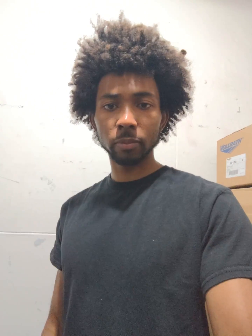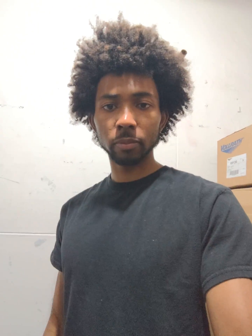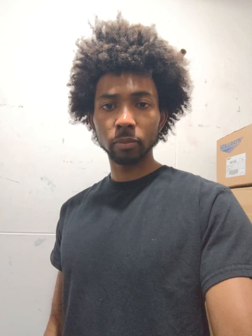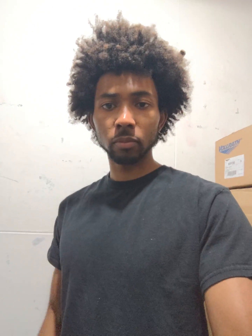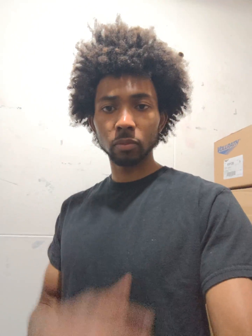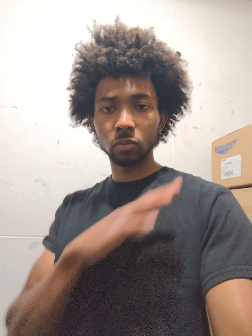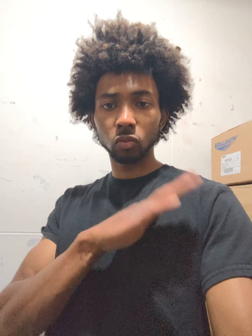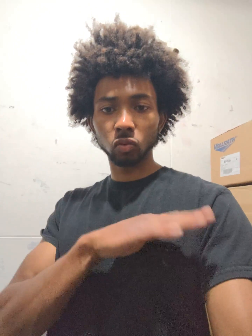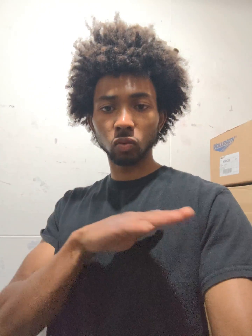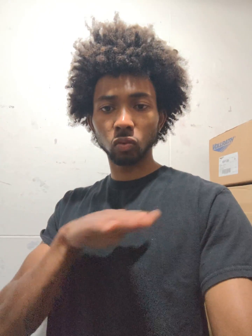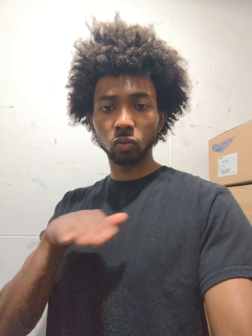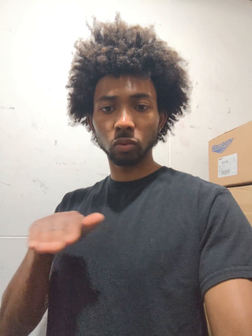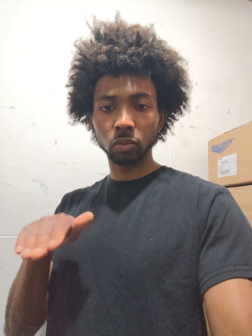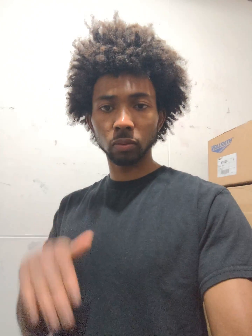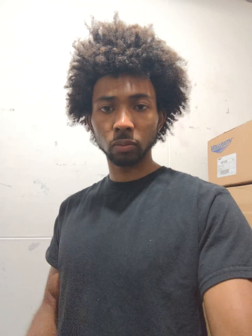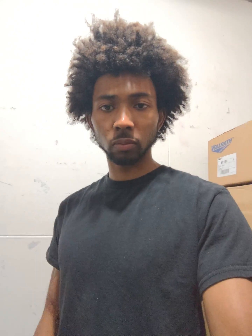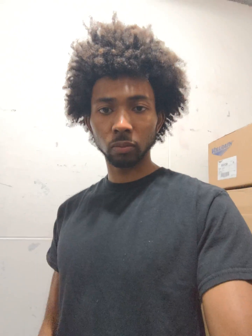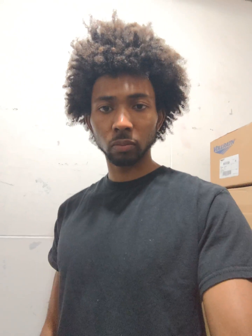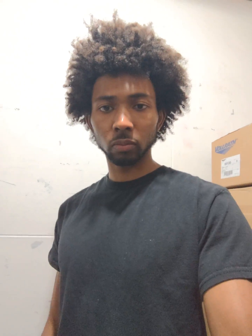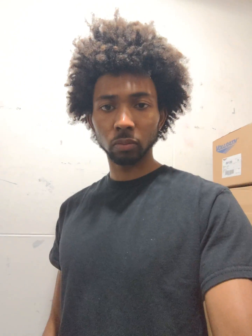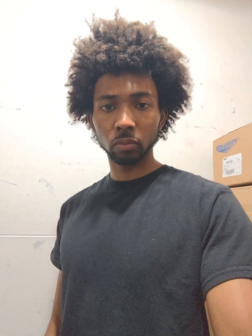children